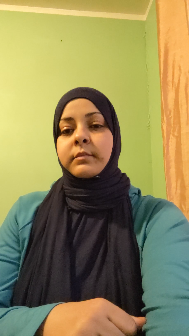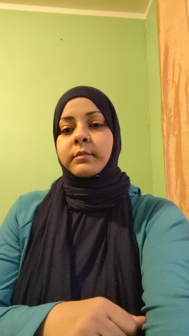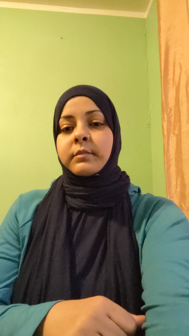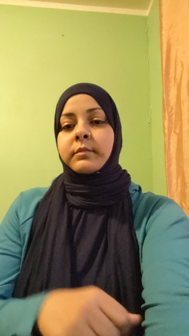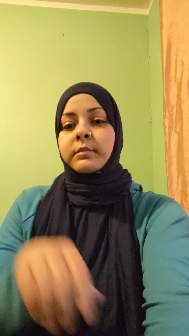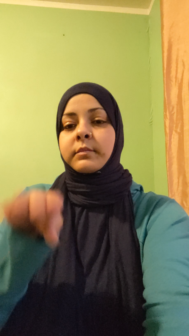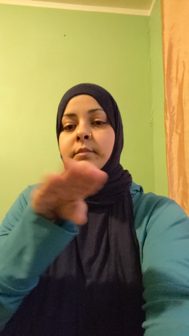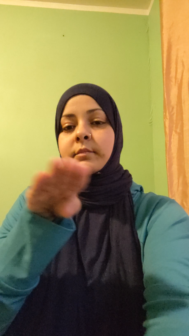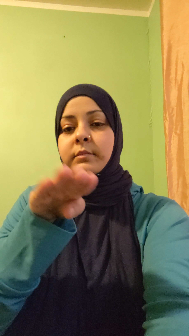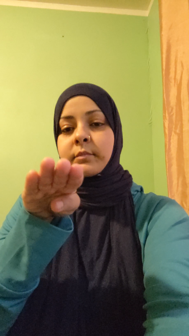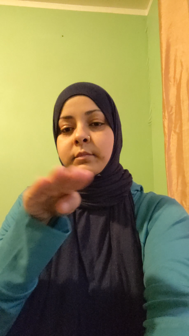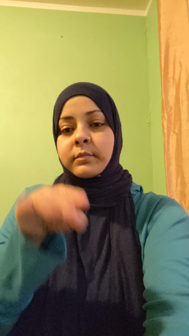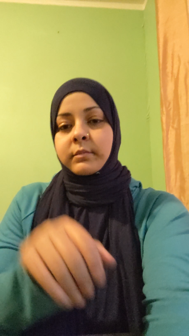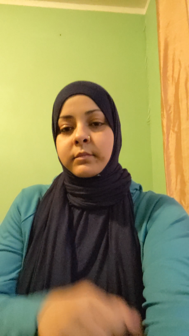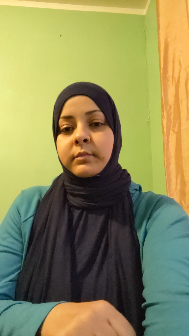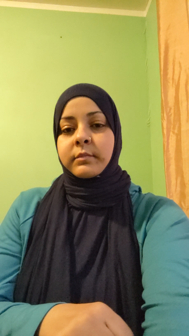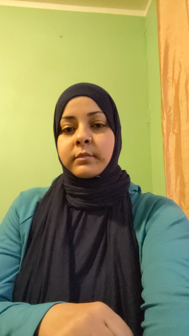boots